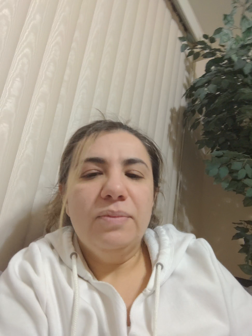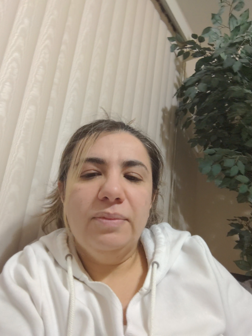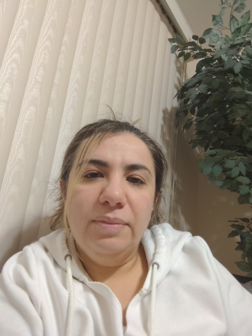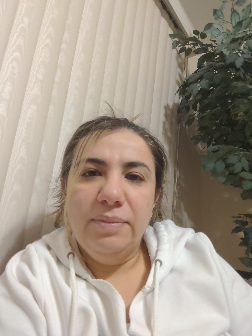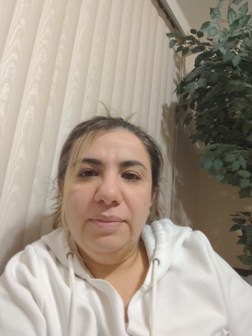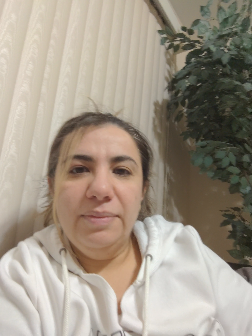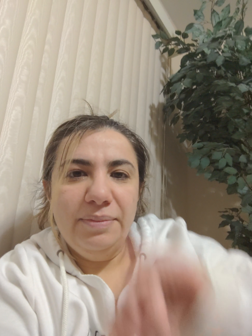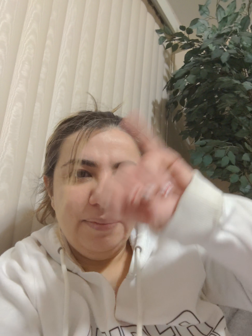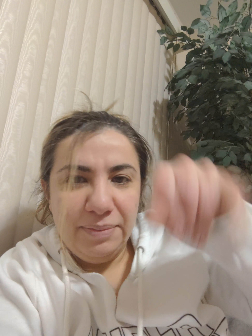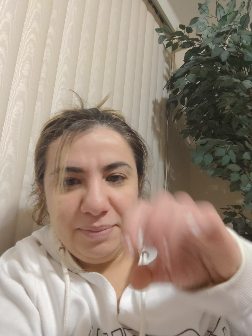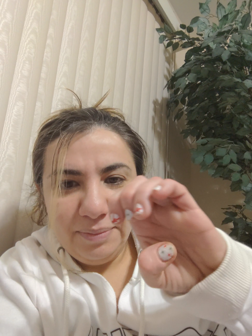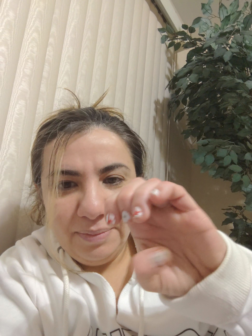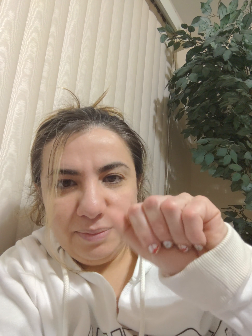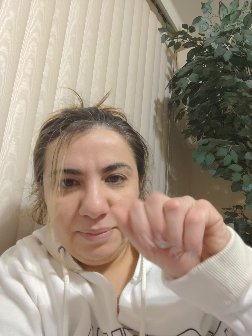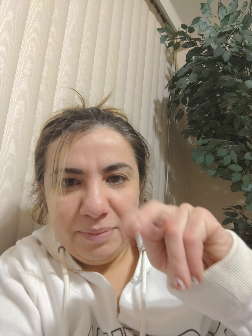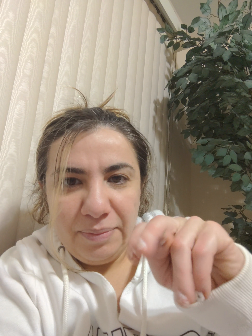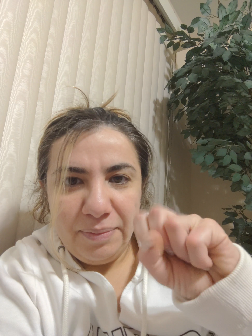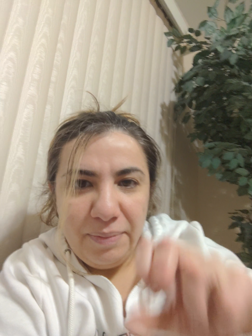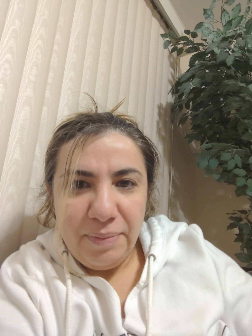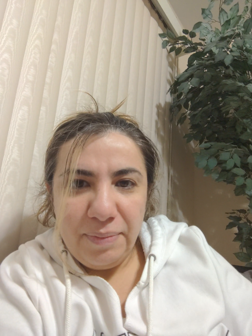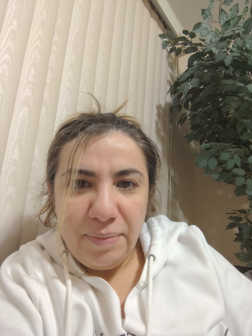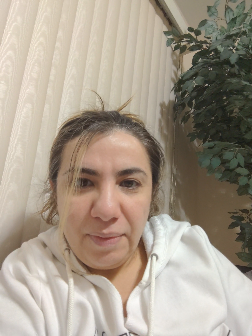jeans